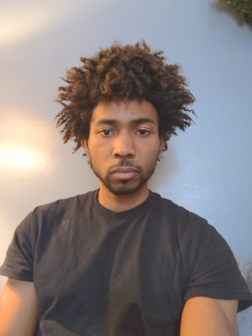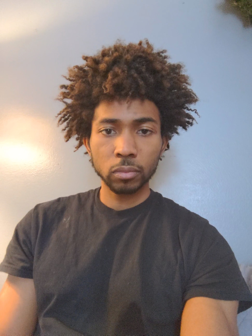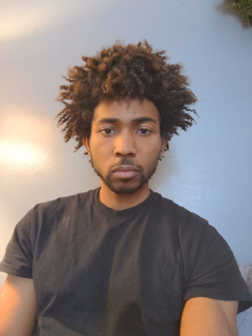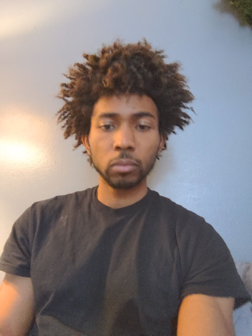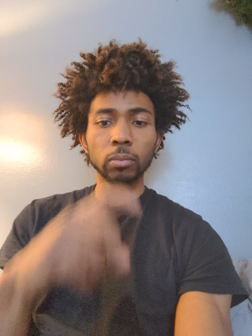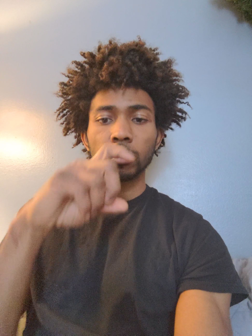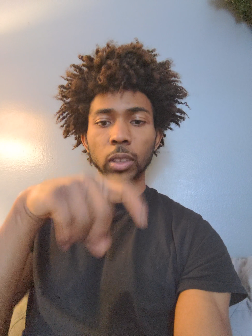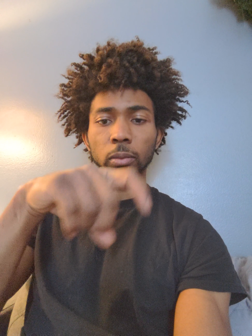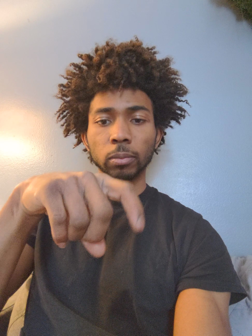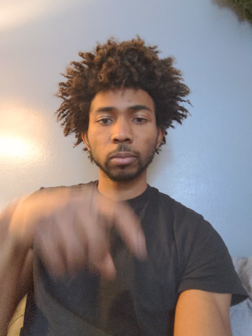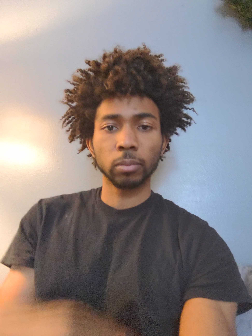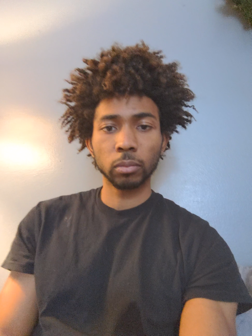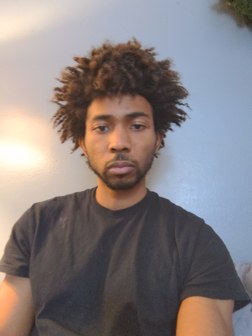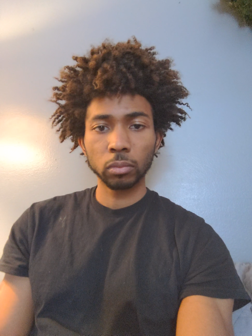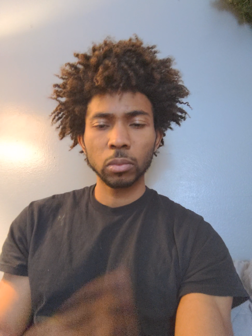time